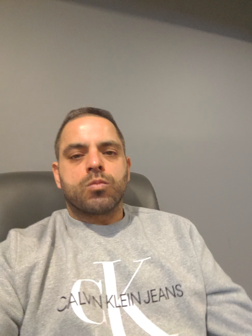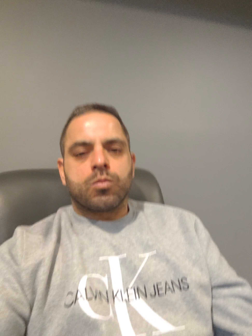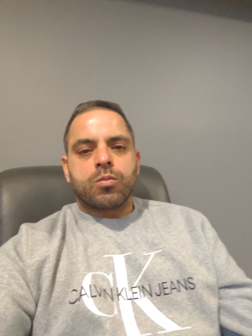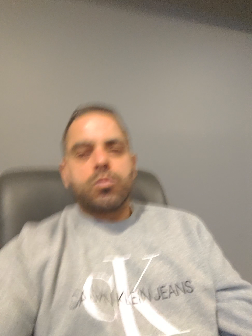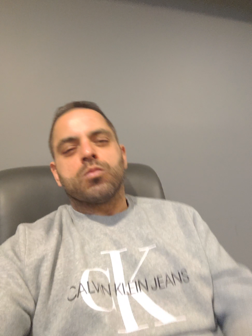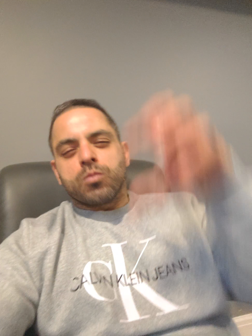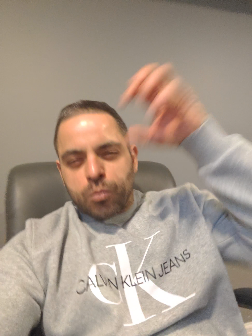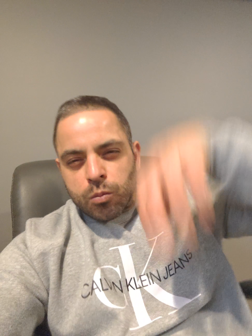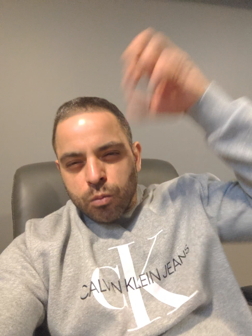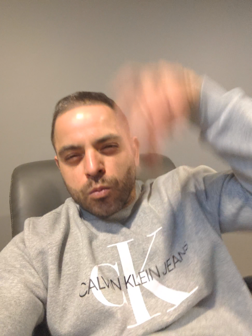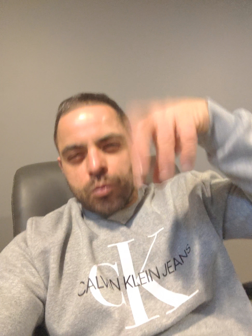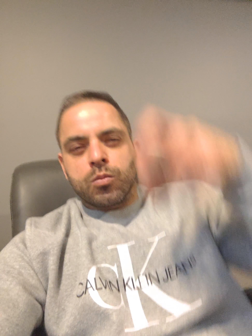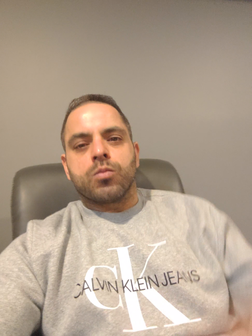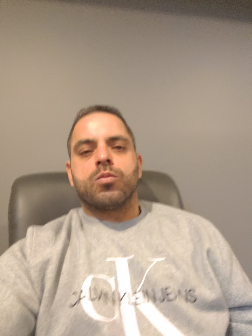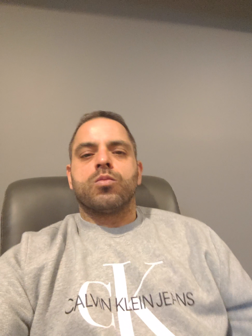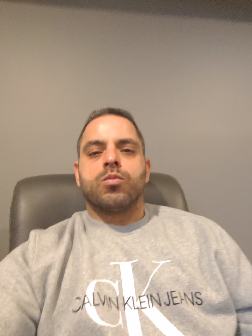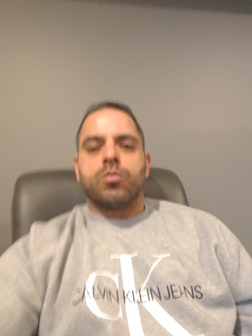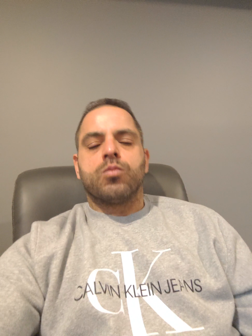rain